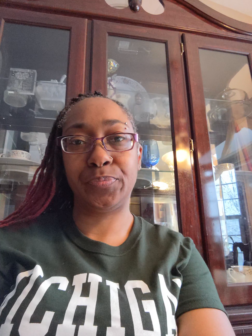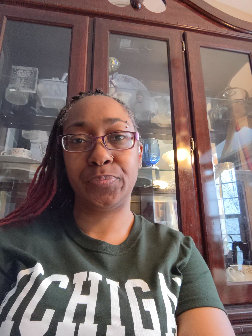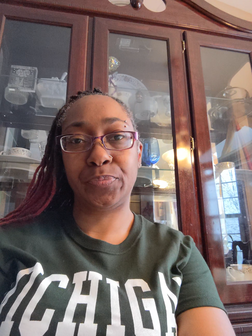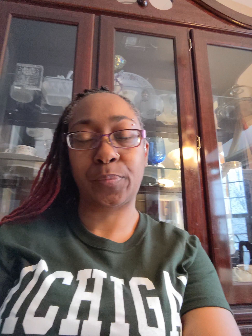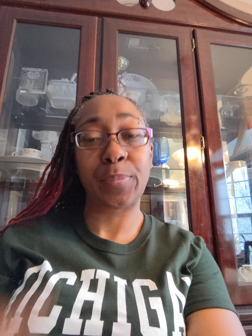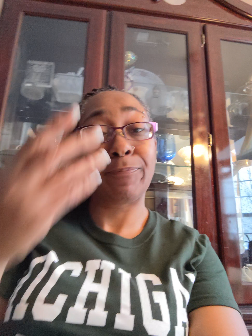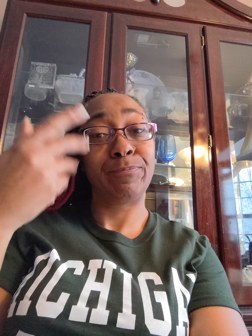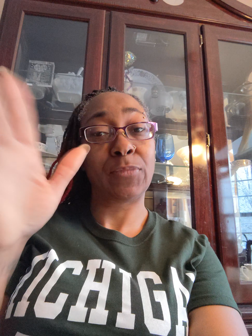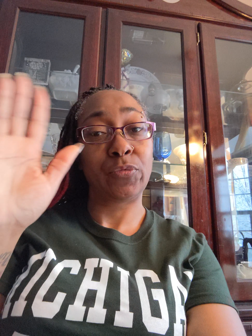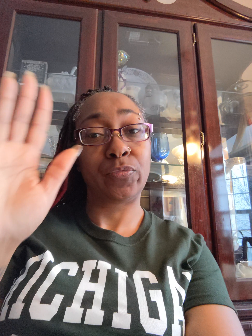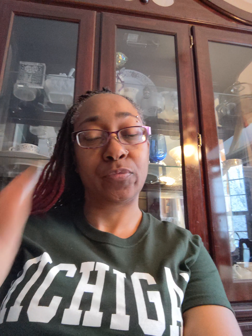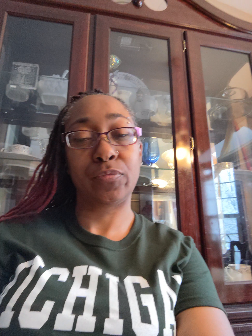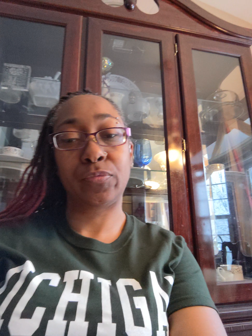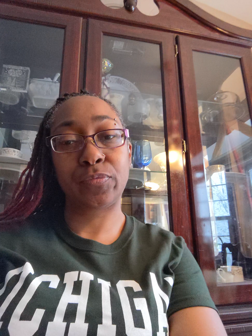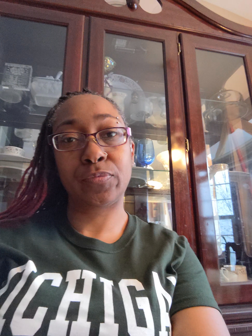finish